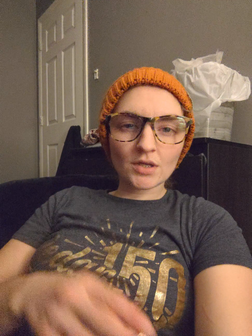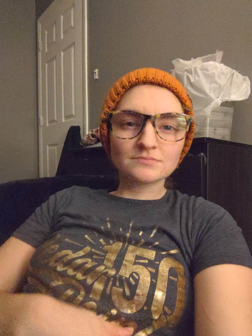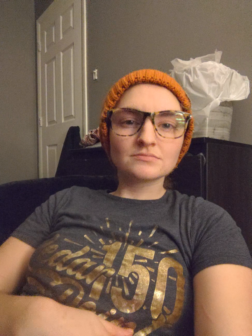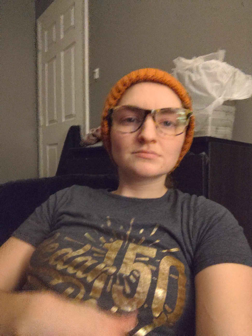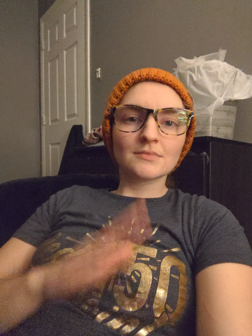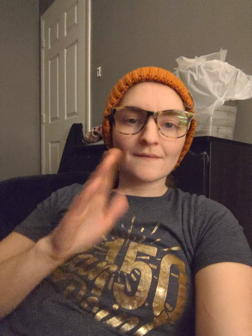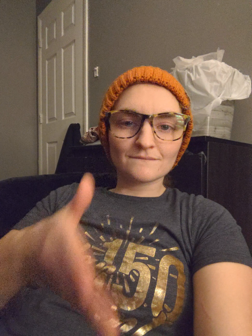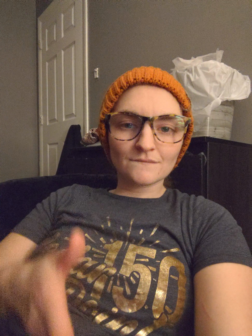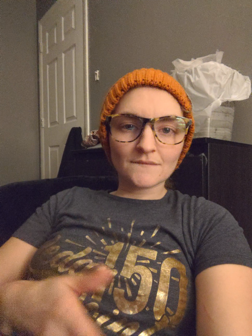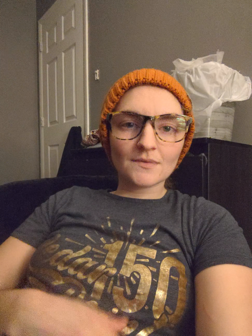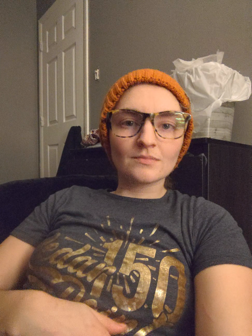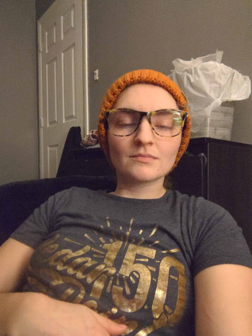after